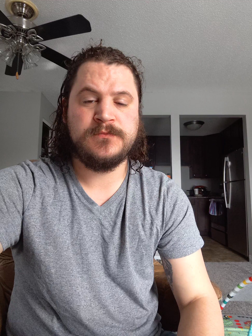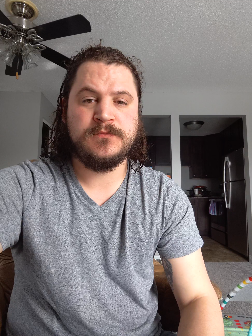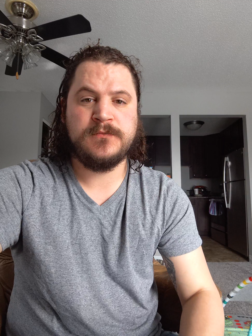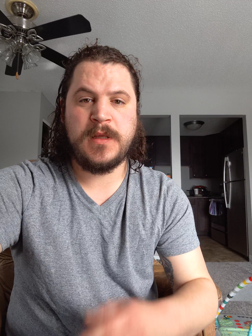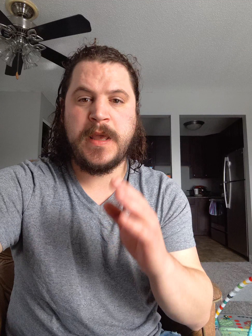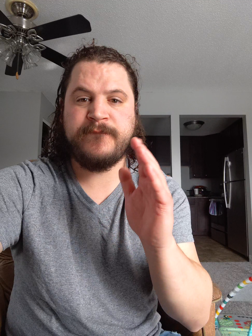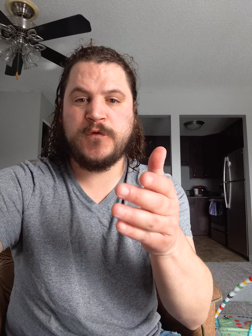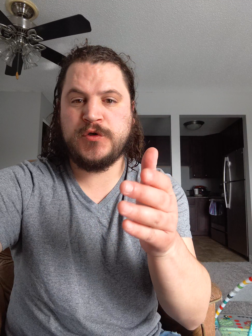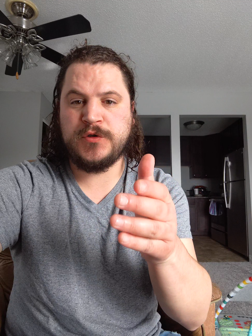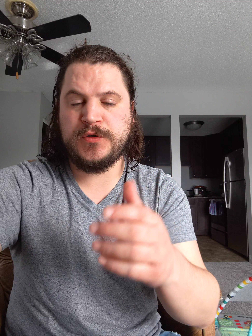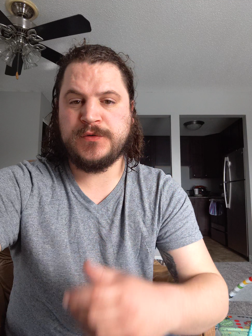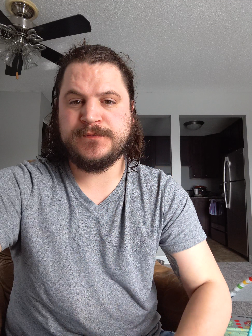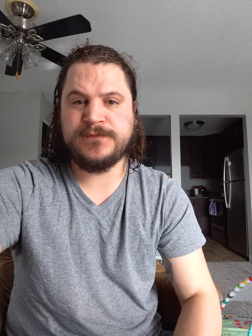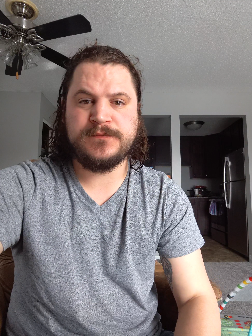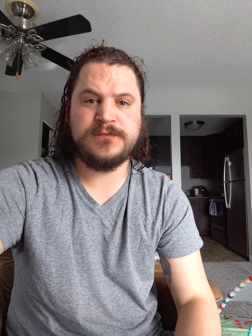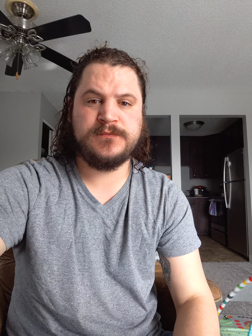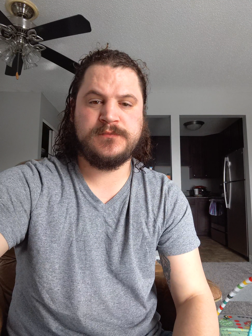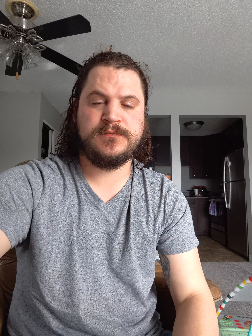after